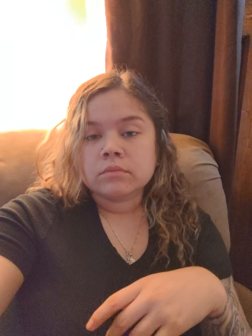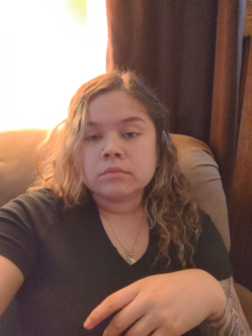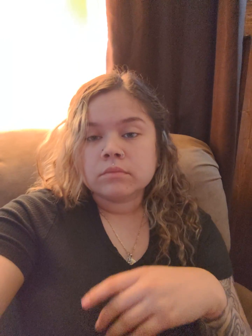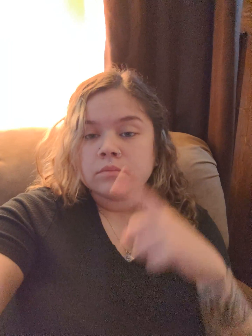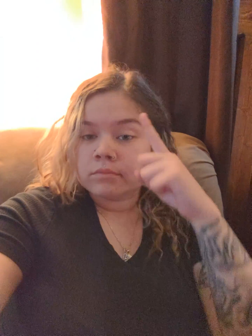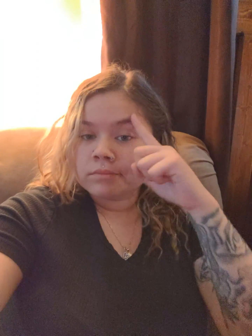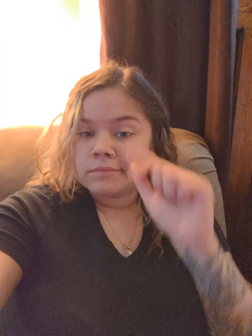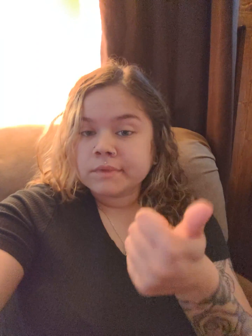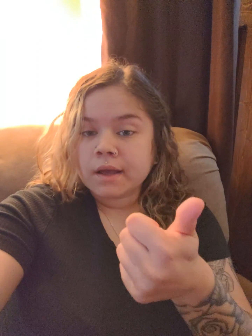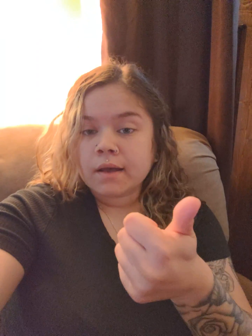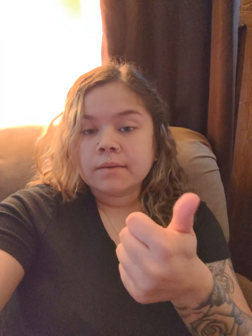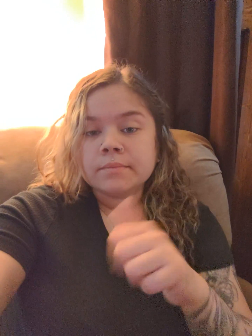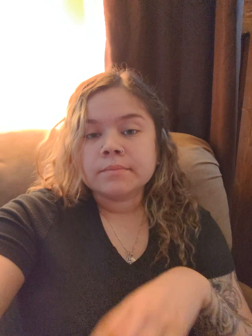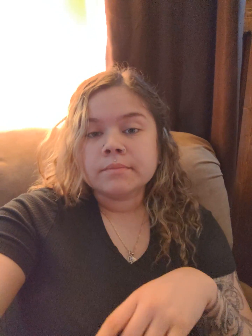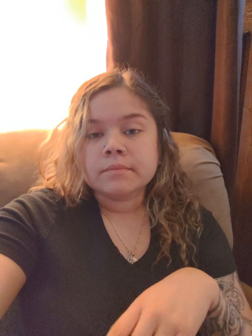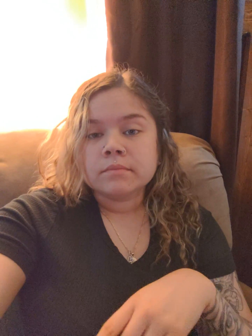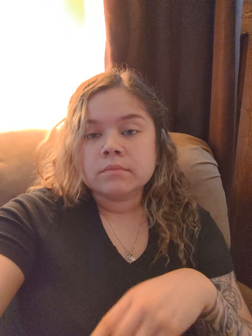dime